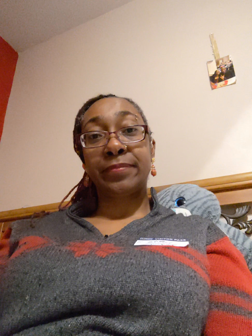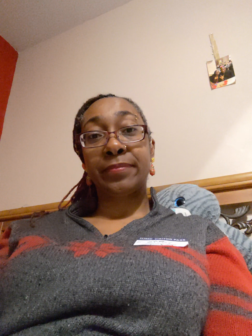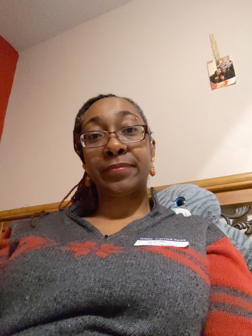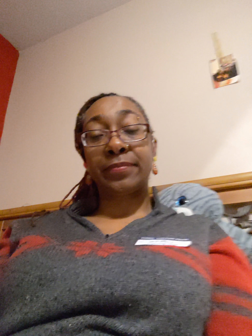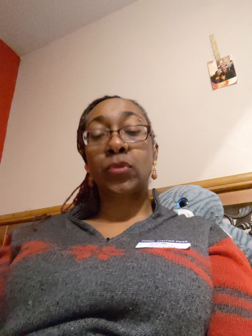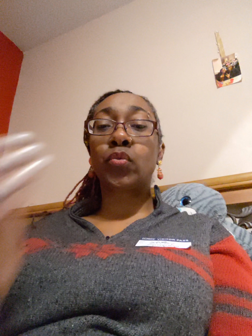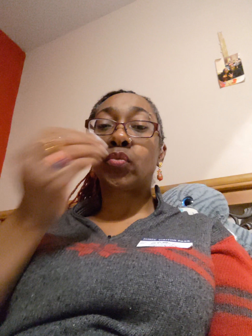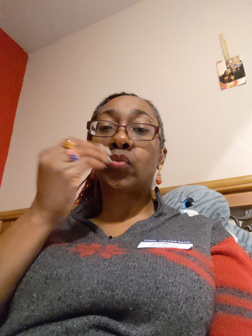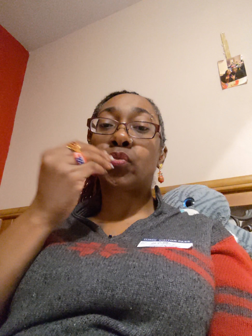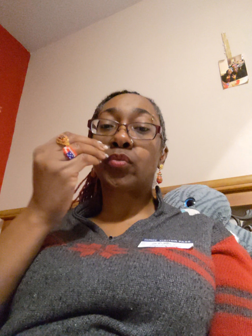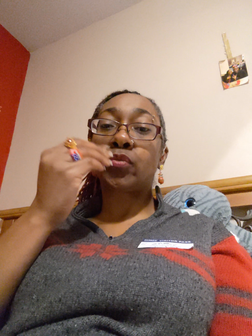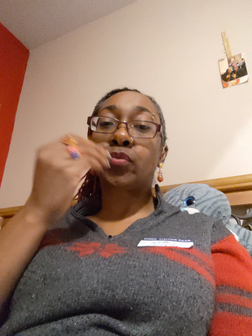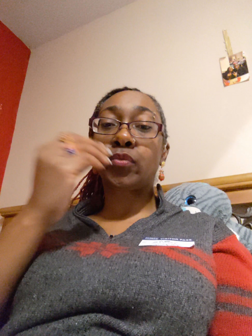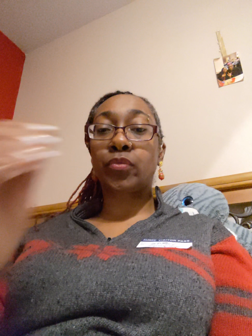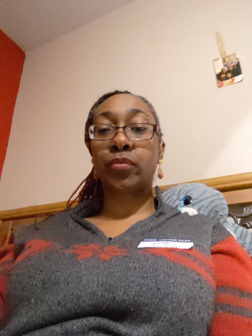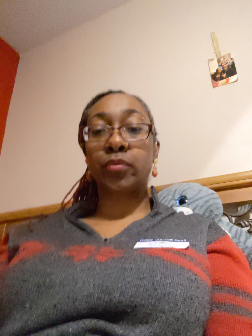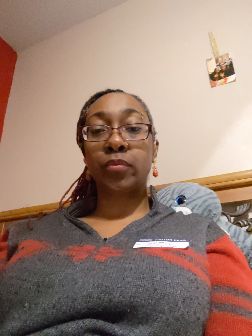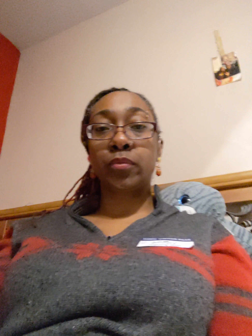food